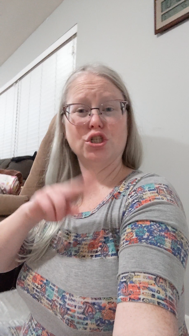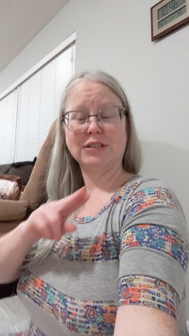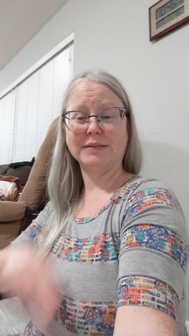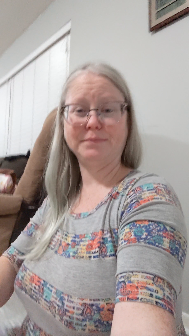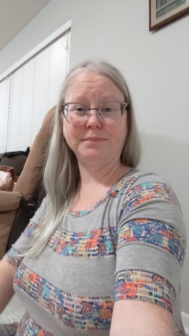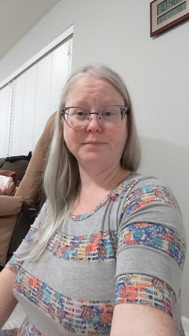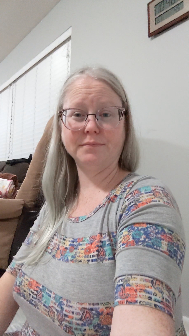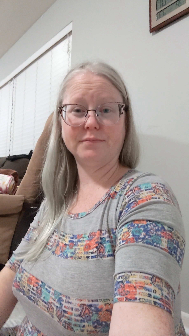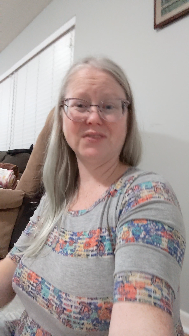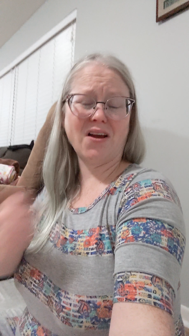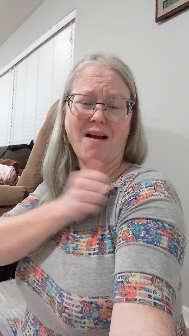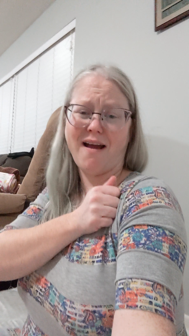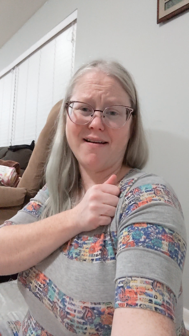hug